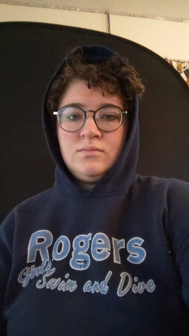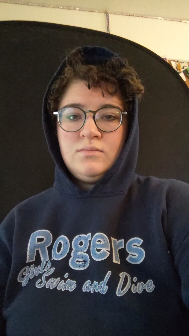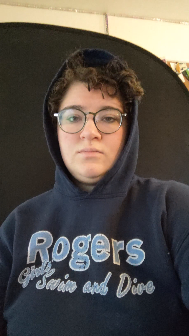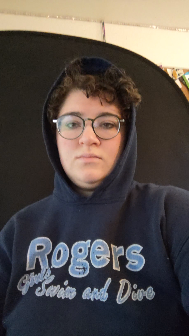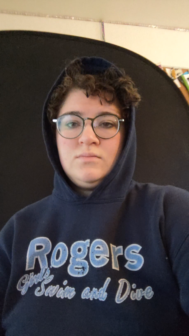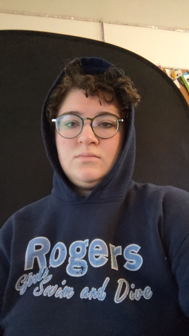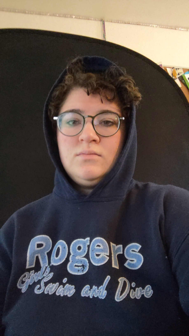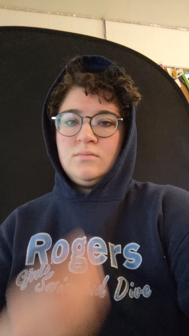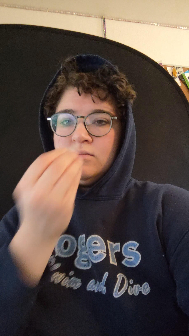eat